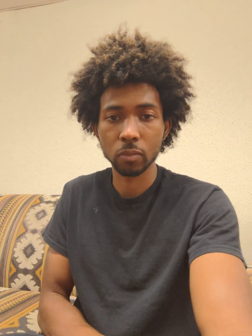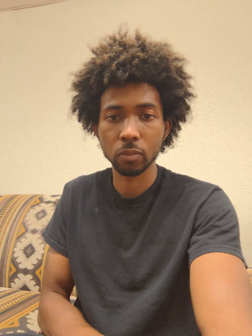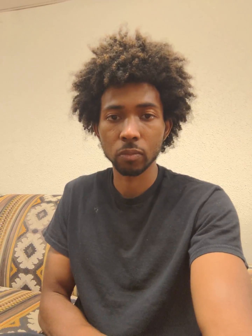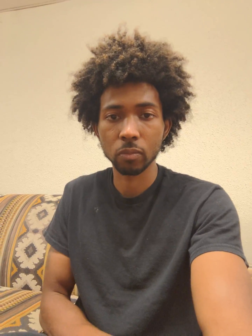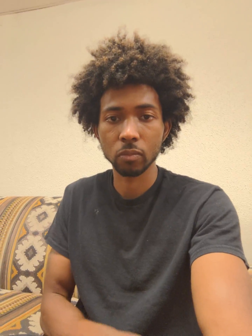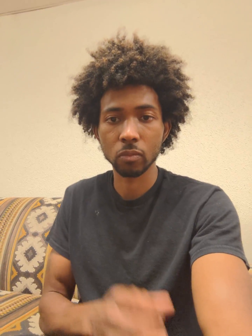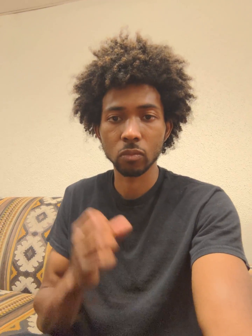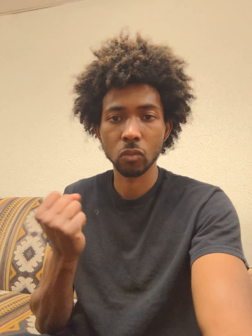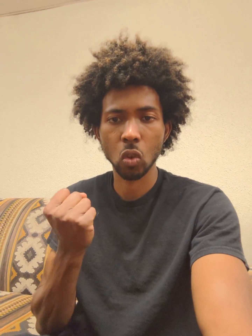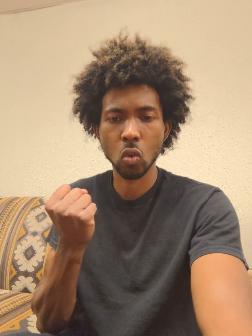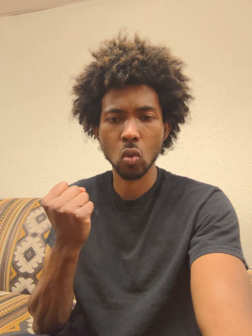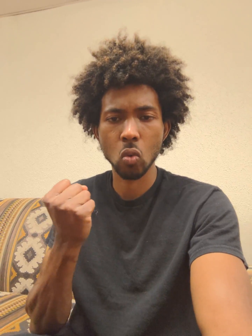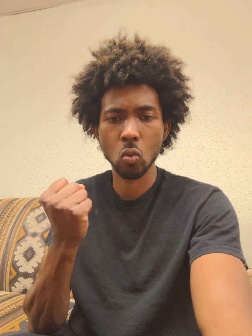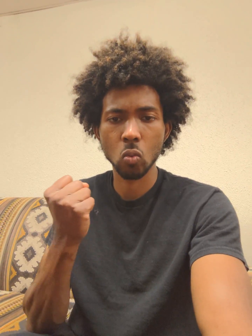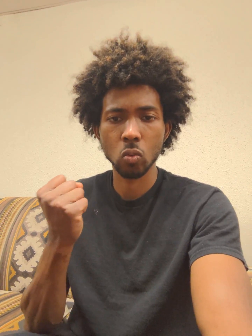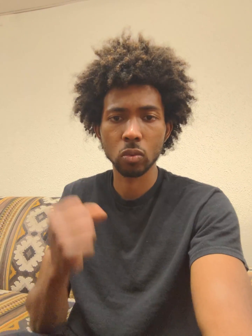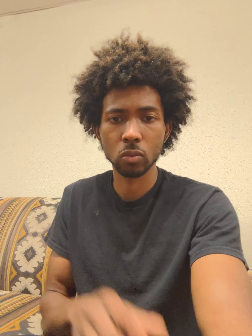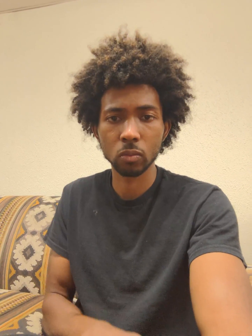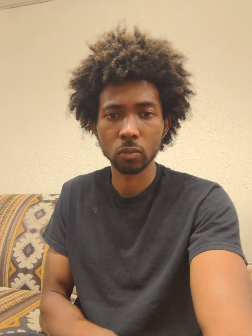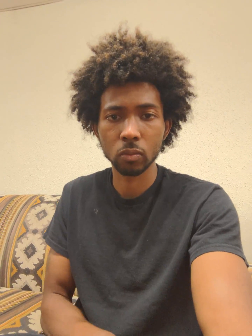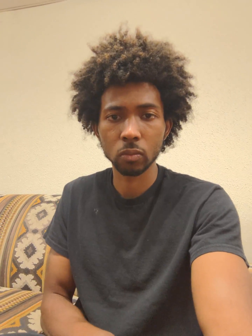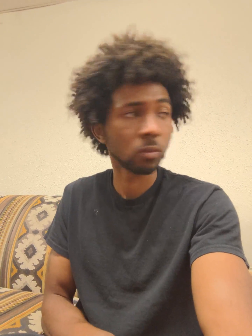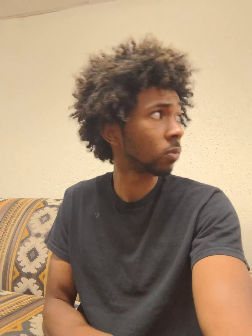hold